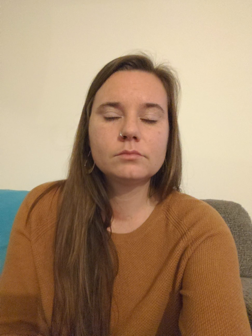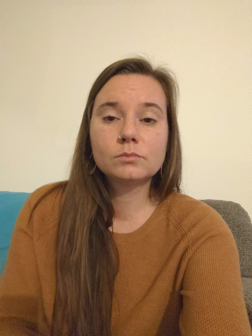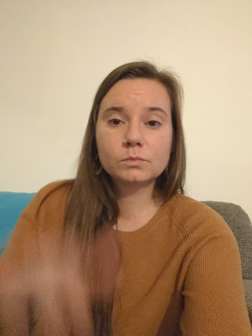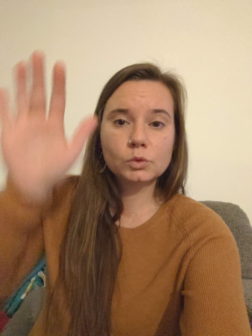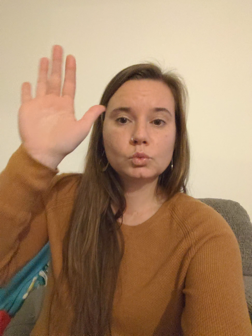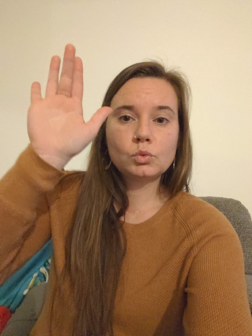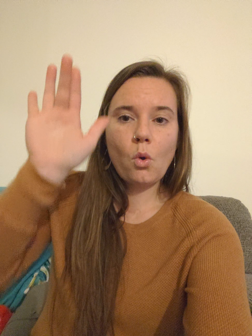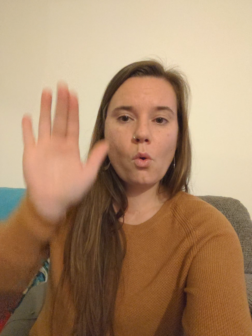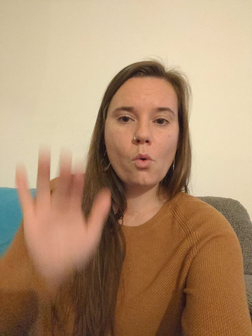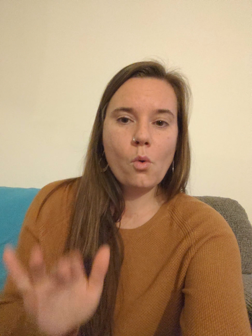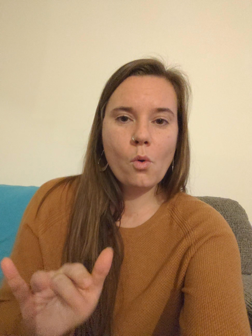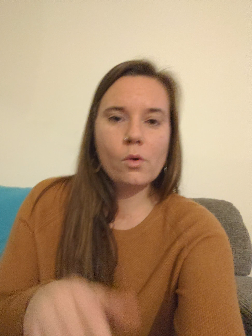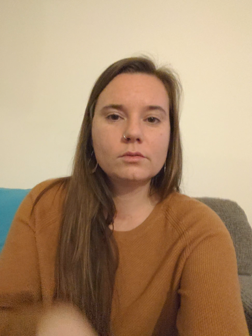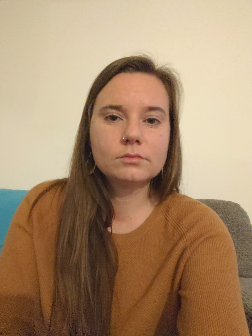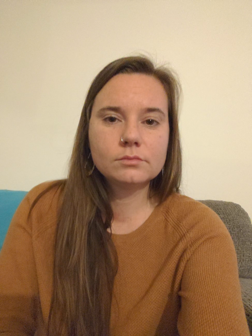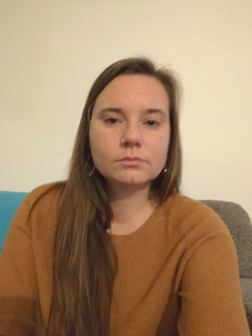snow